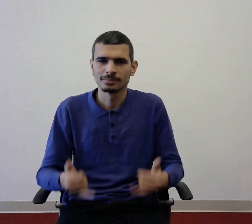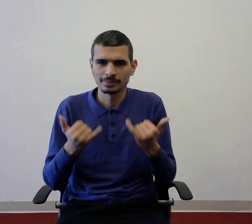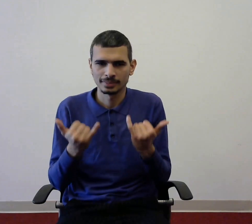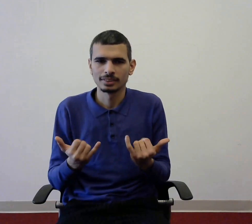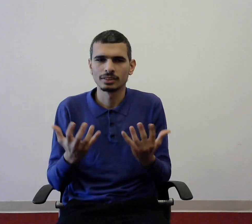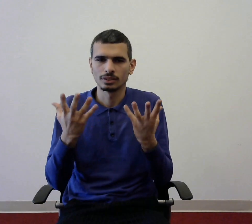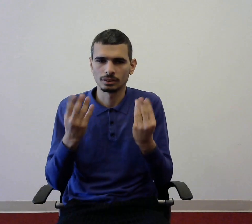bu gün